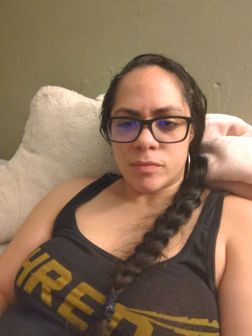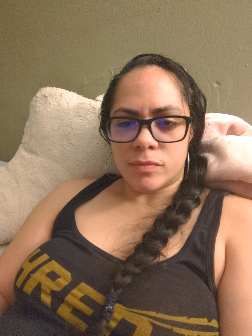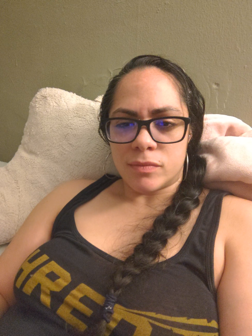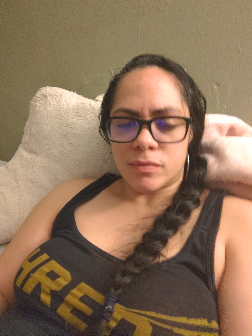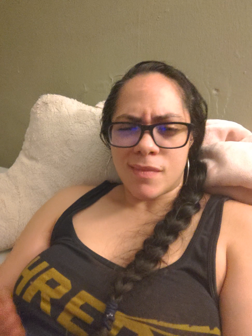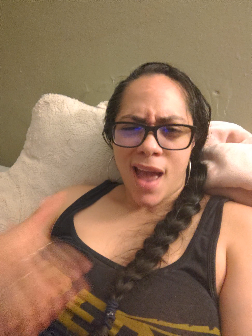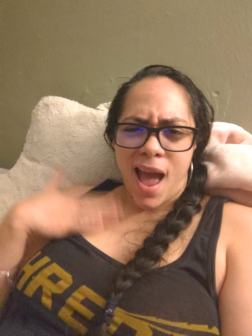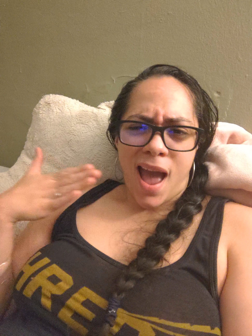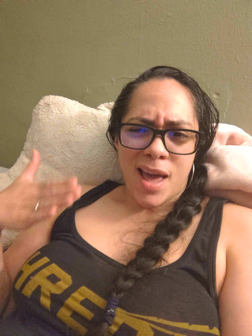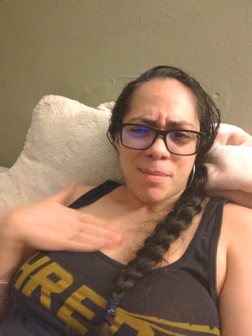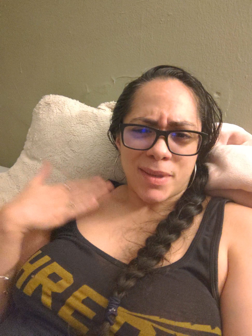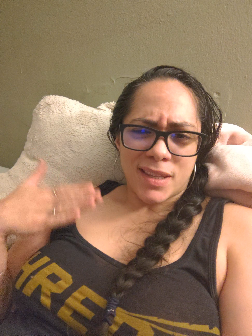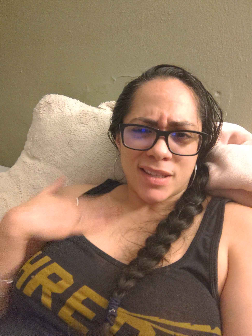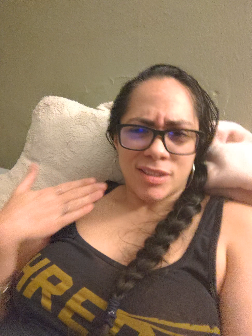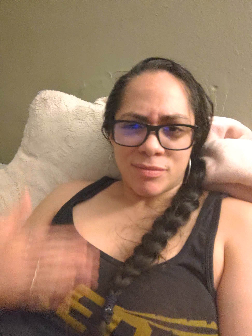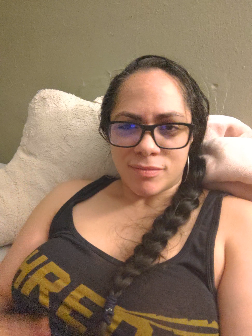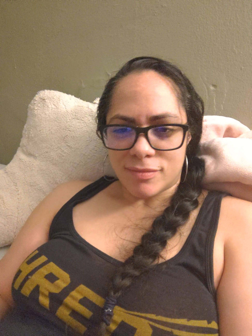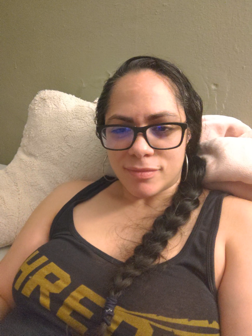happy